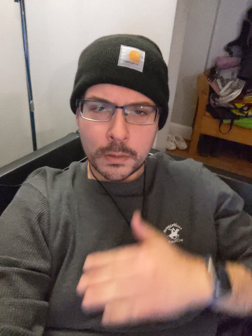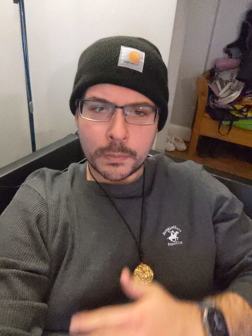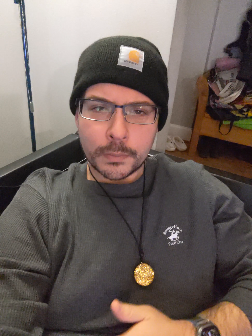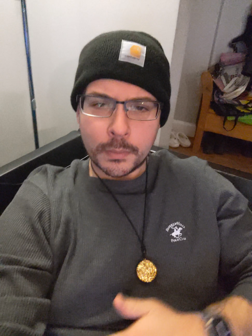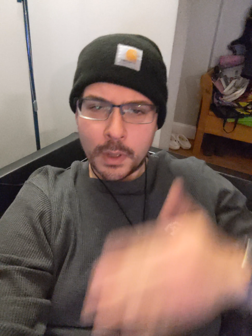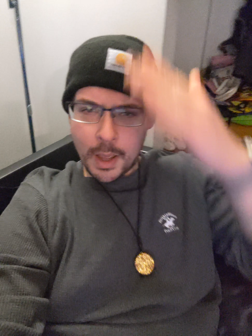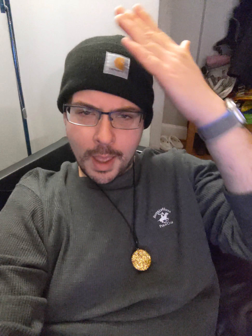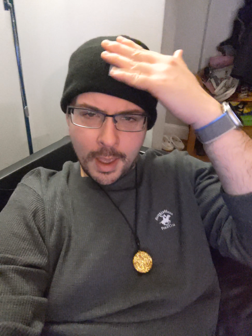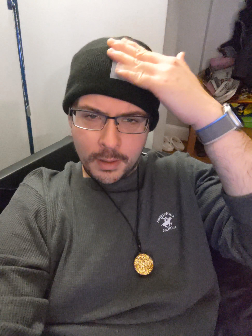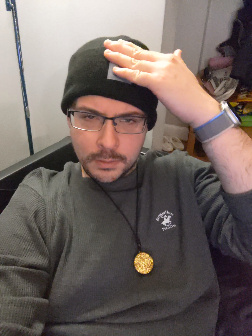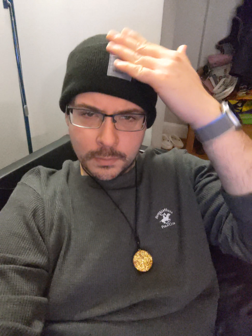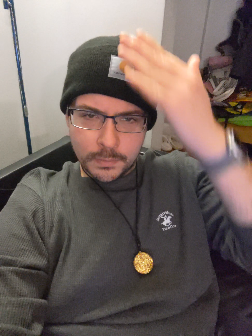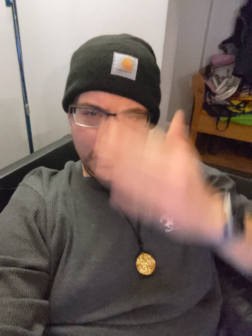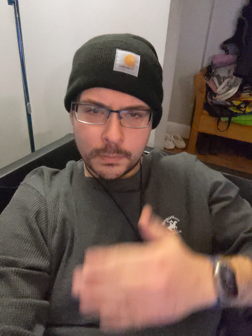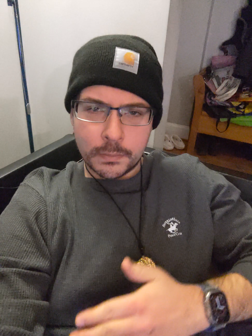hat